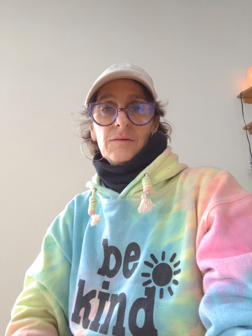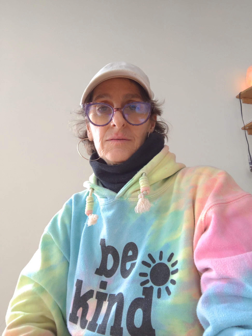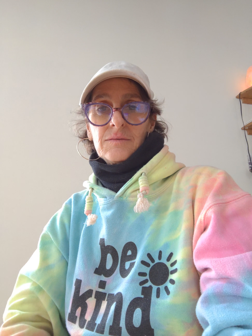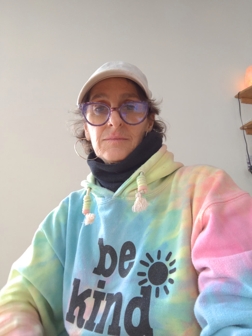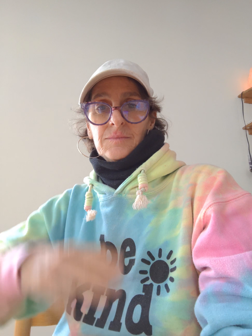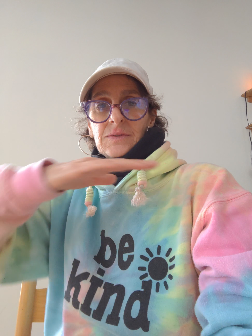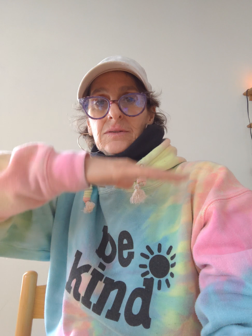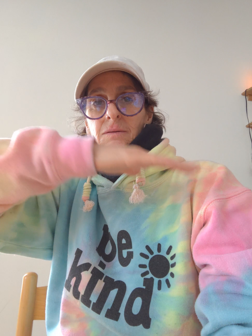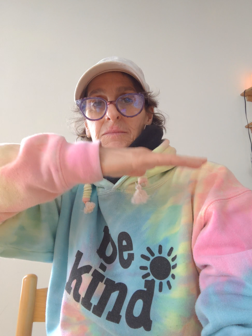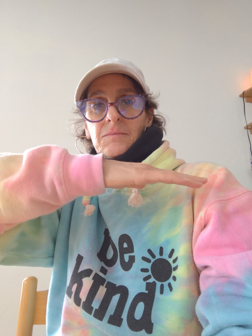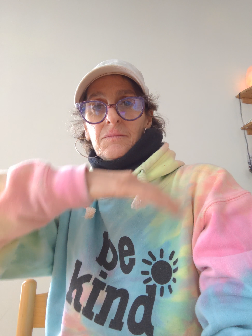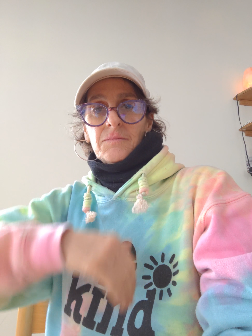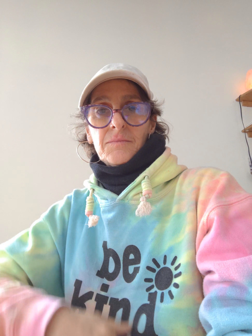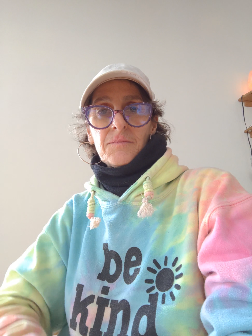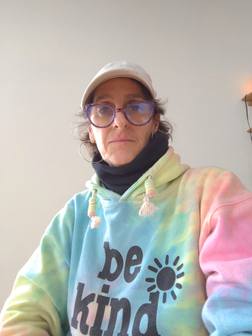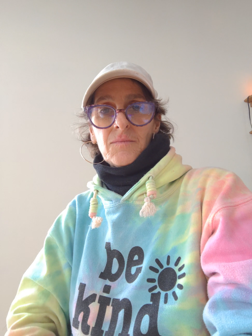table